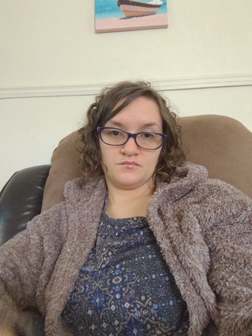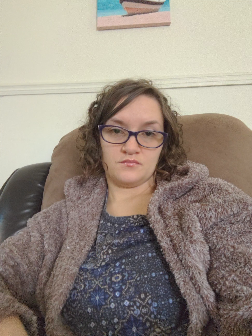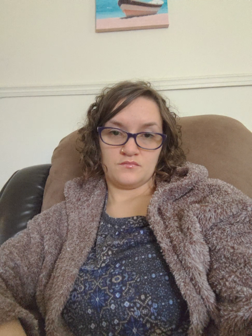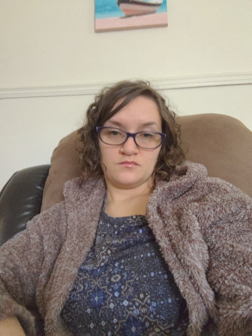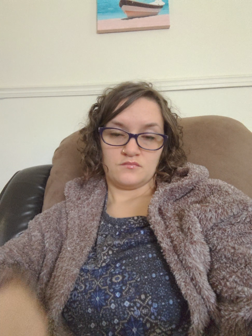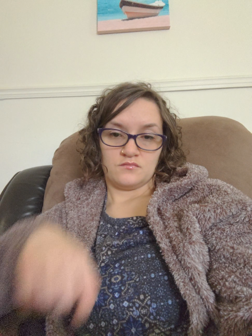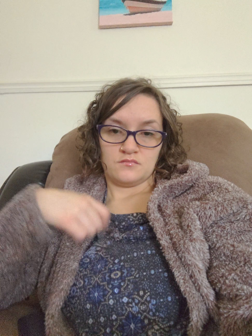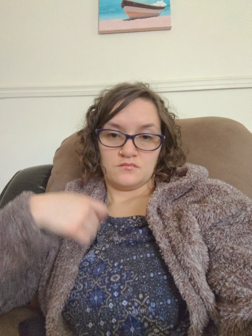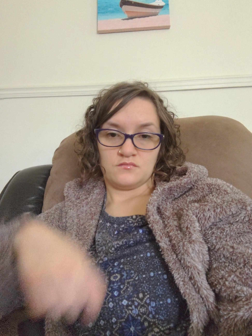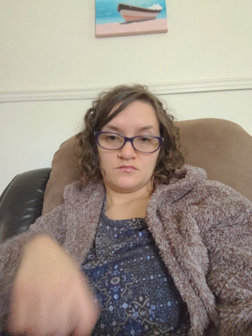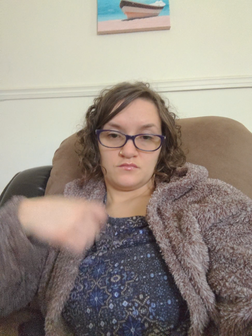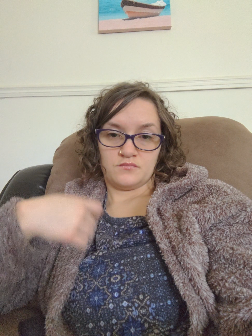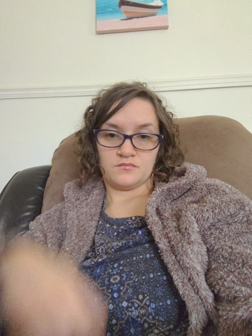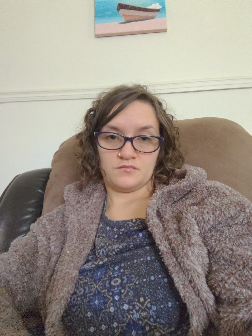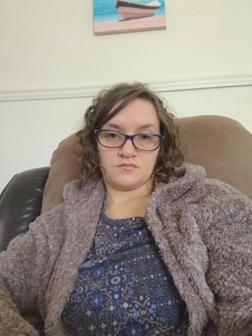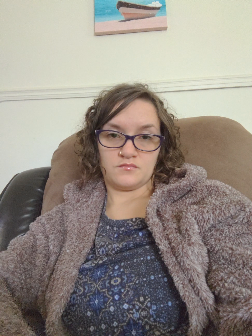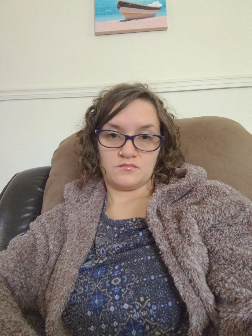zipper